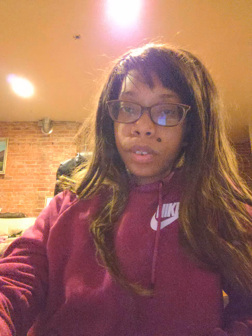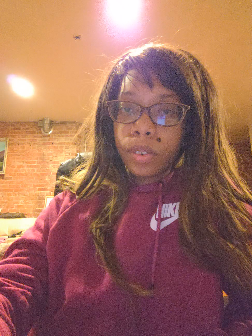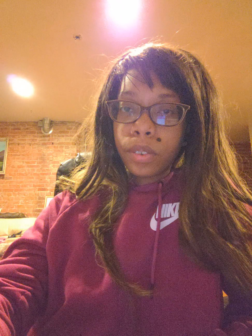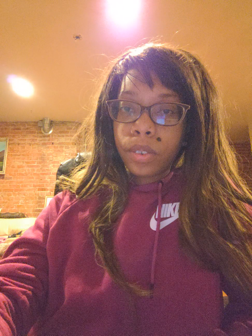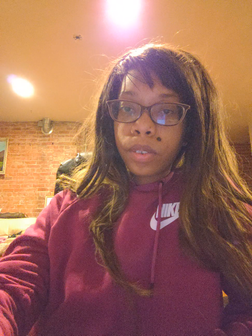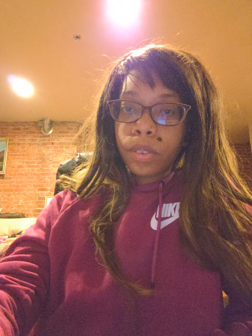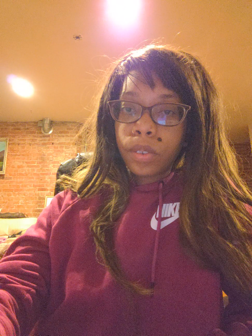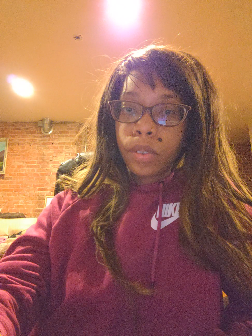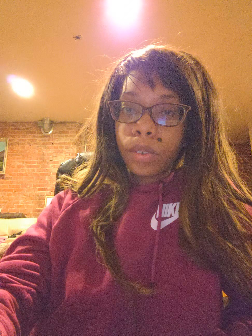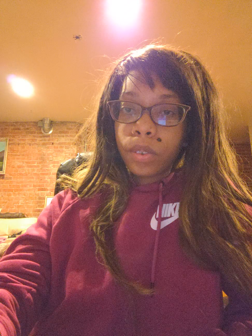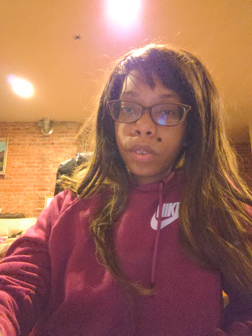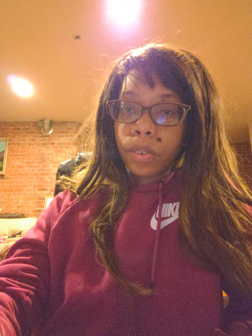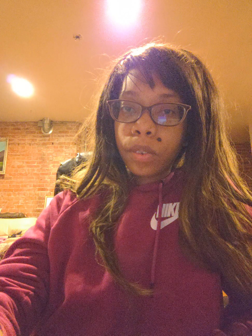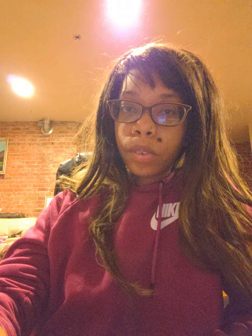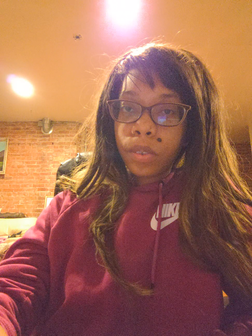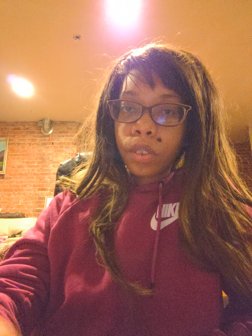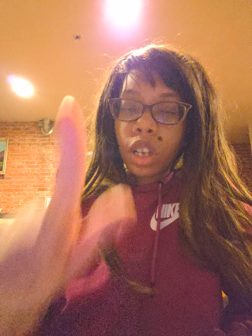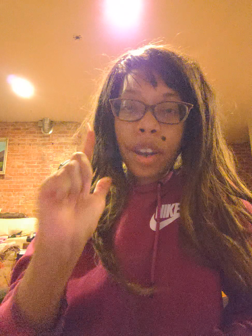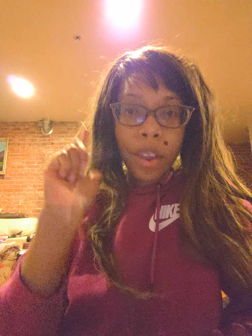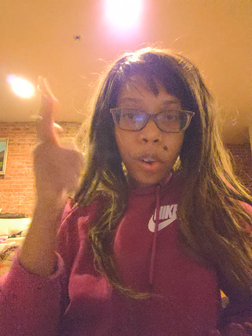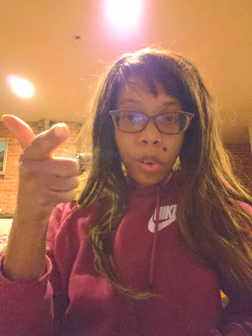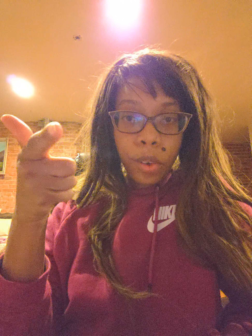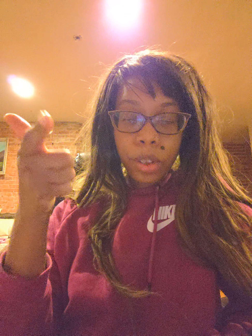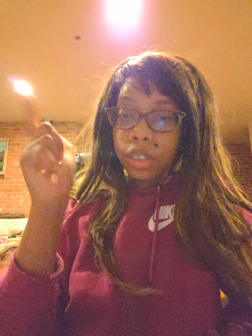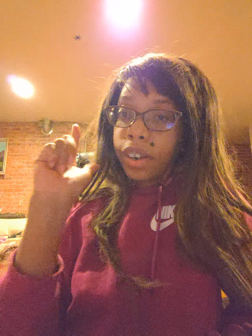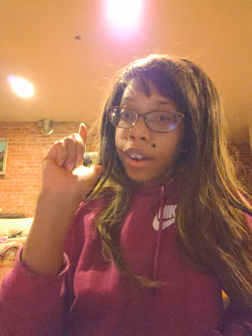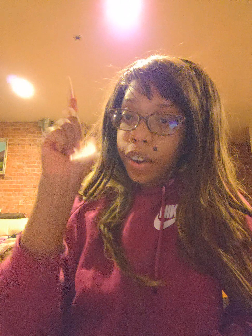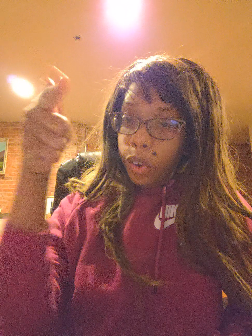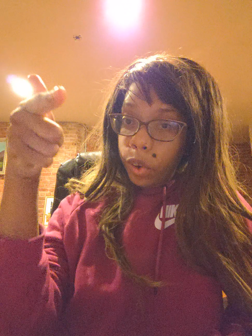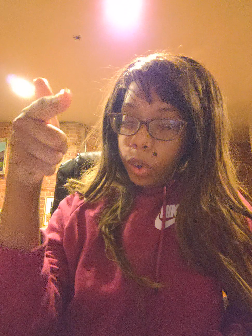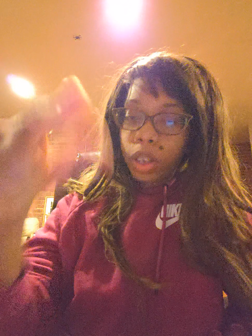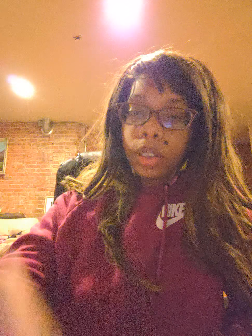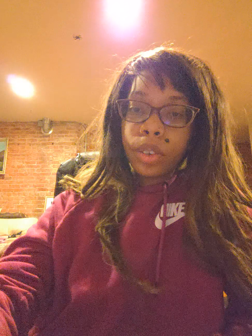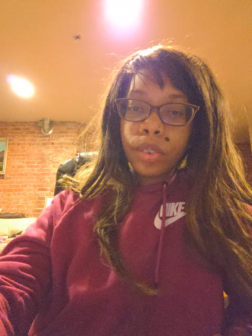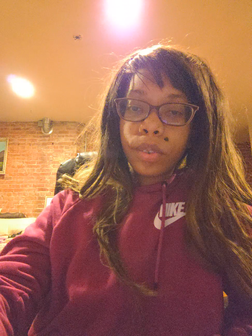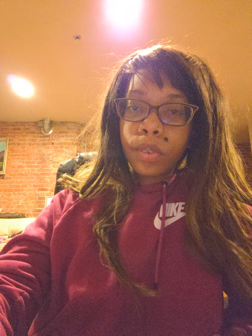later